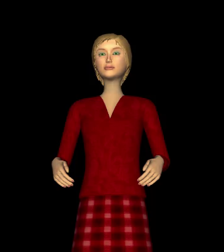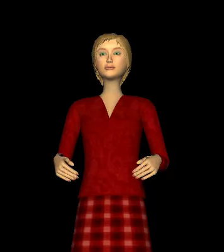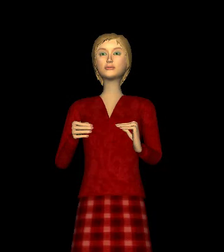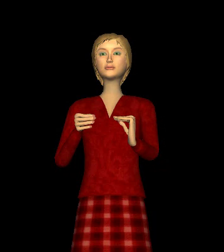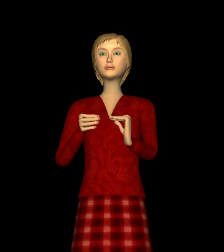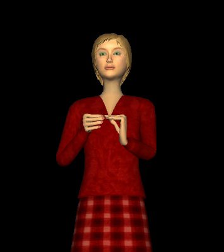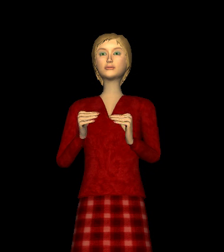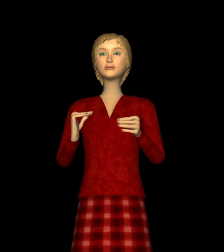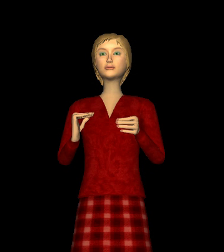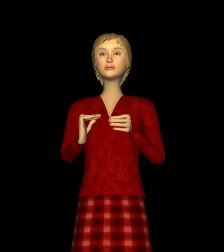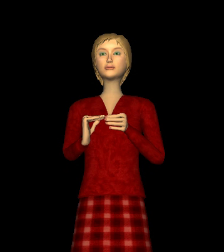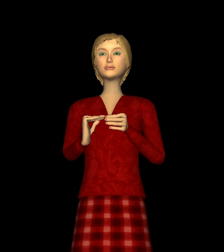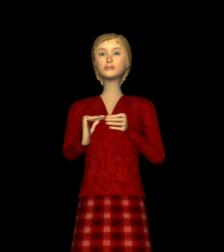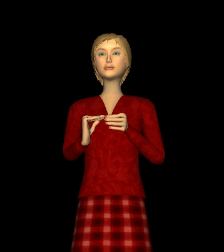مشكلة